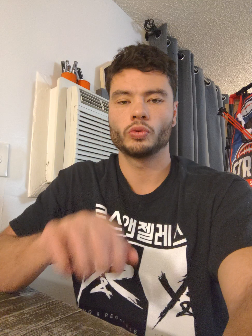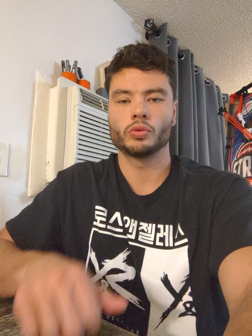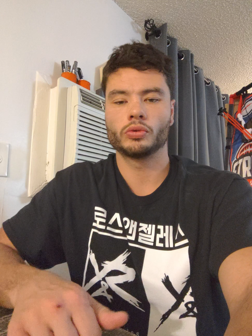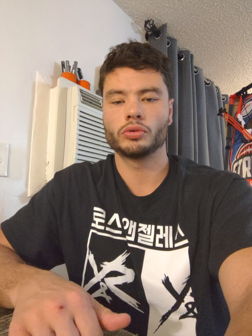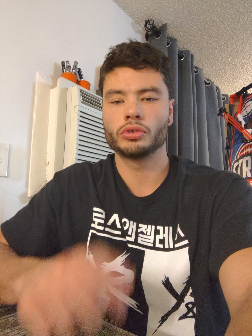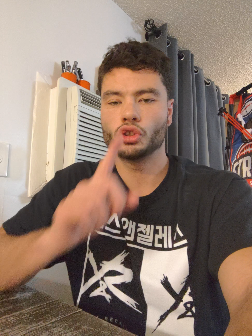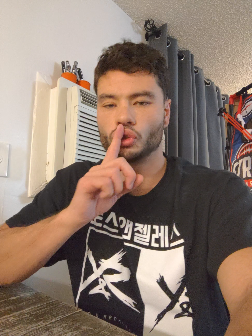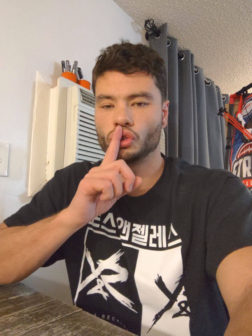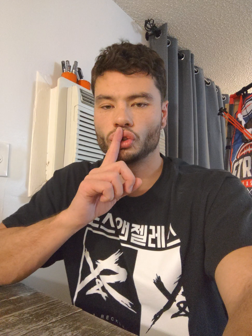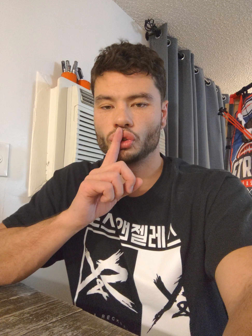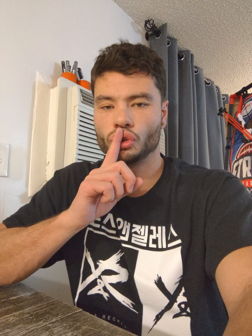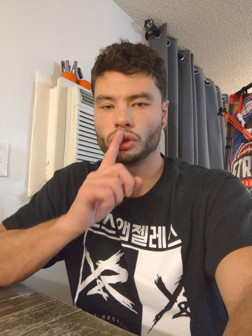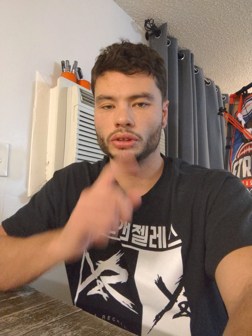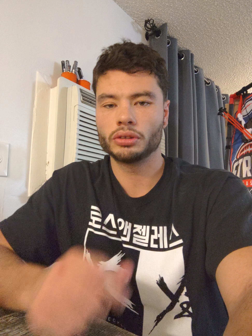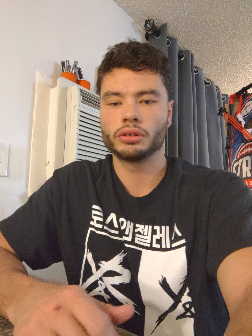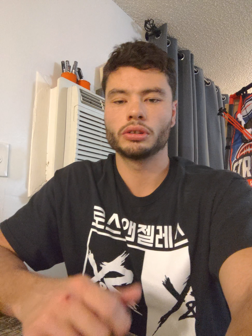shhh